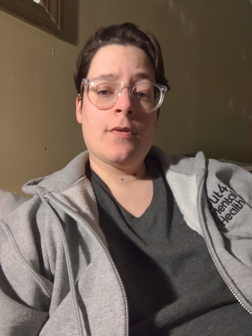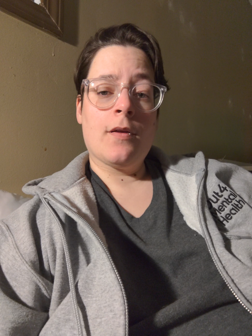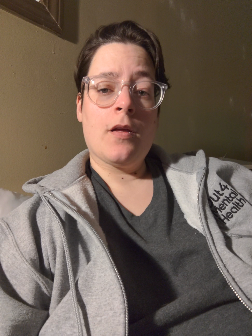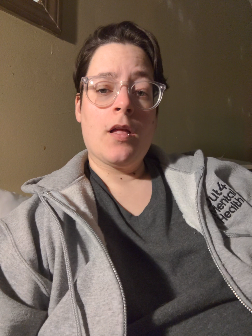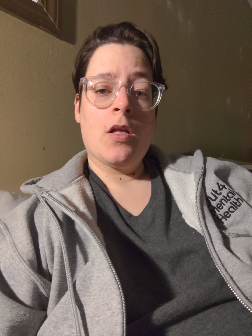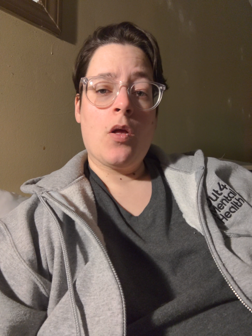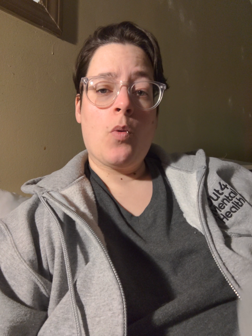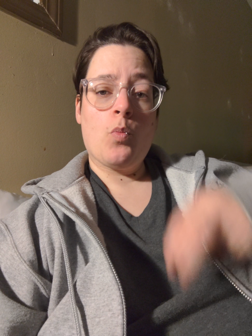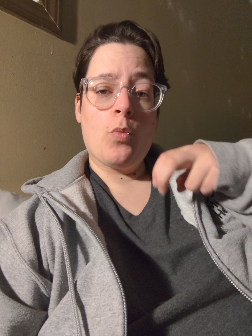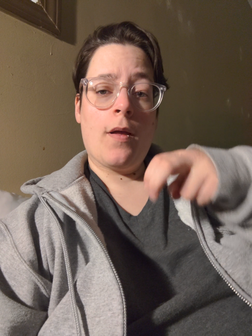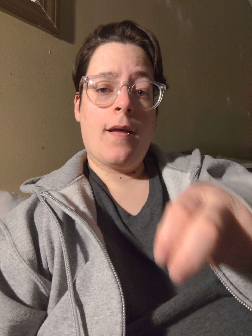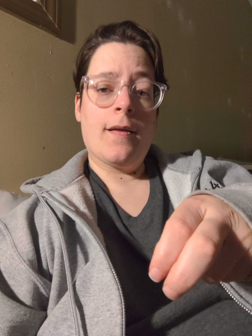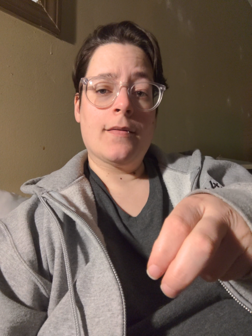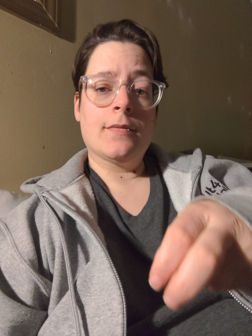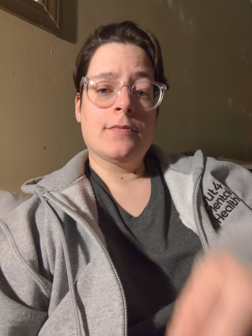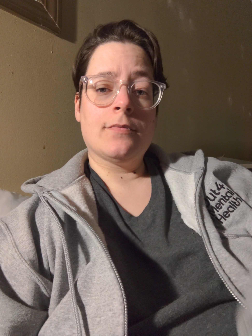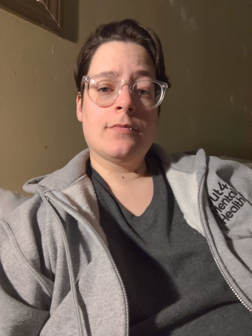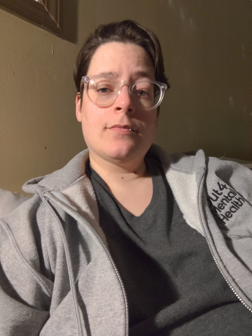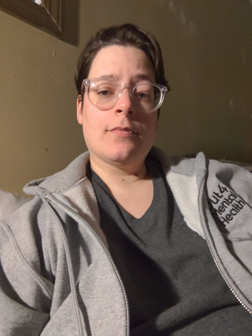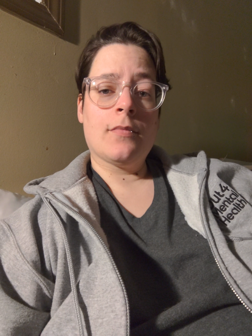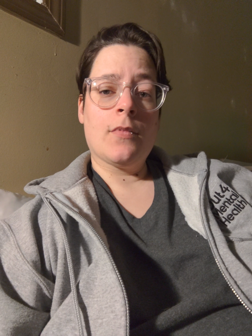ride